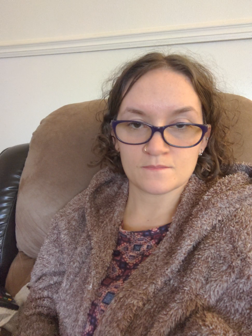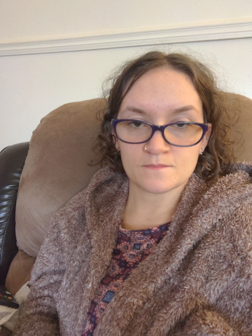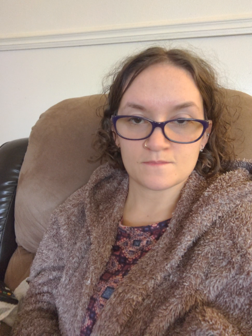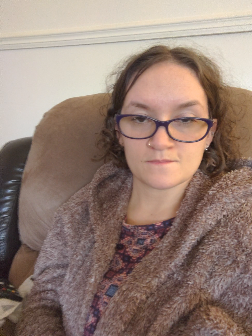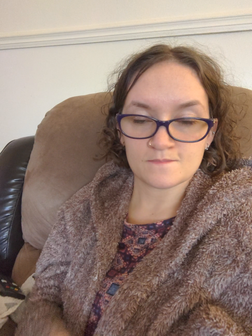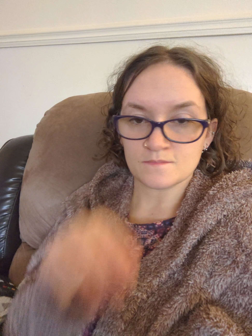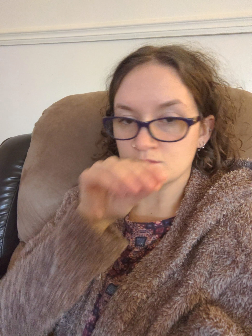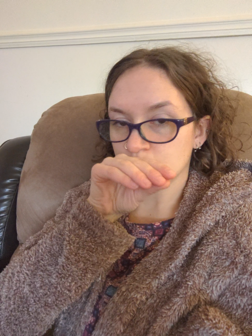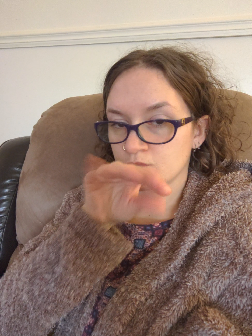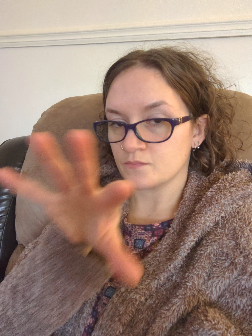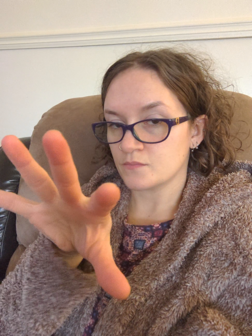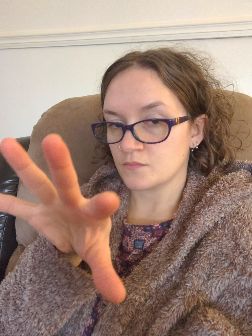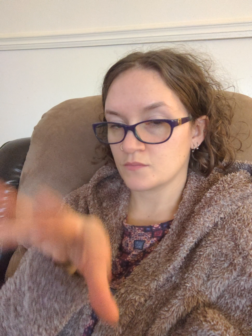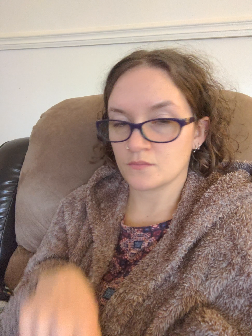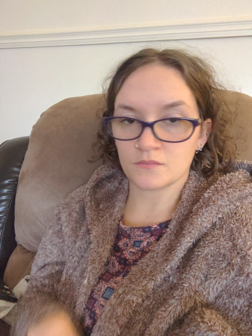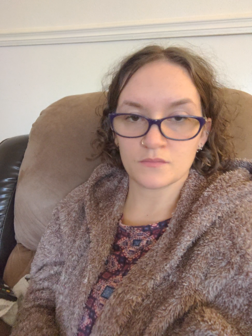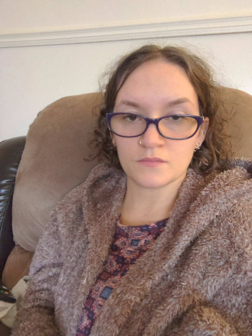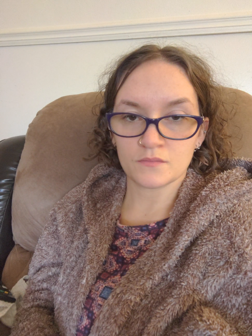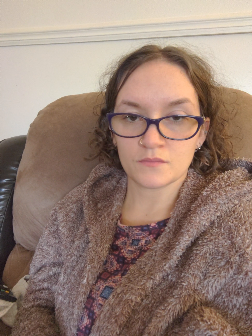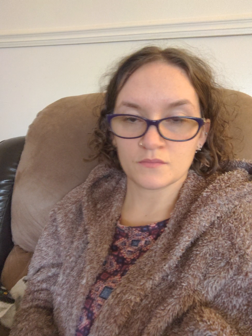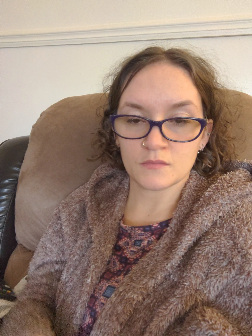blow